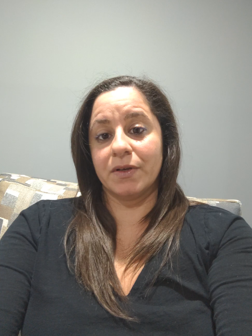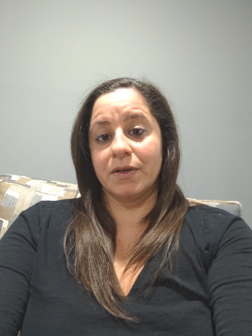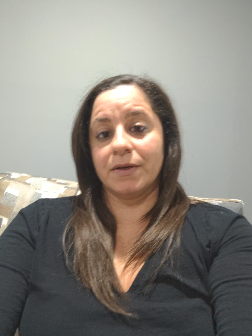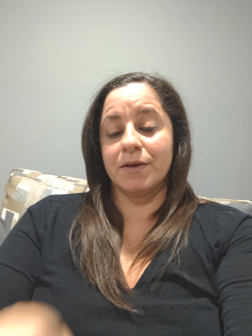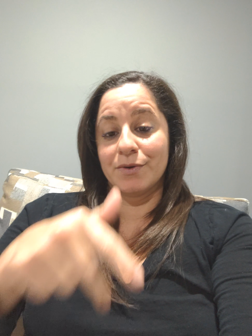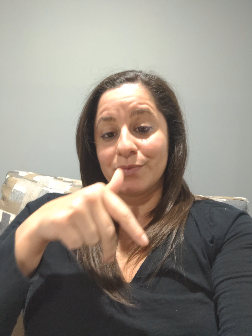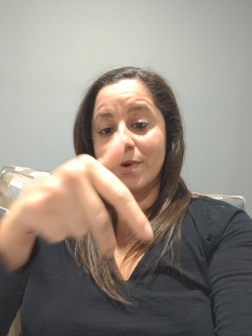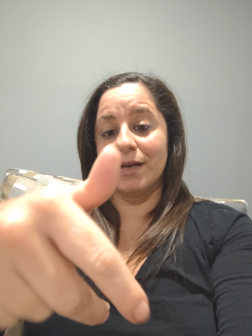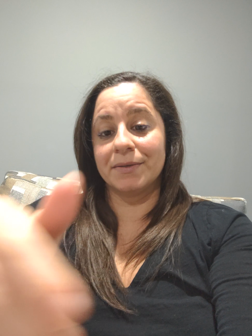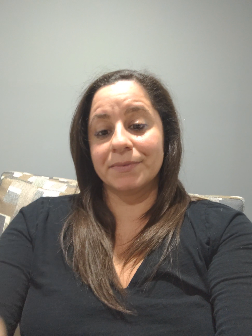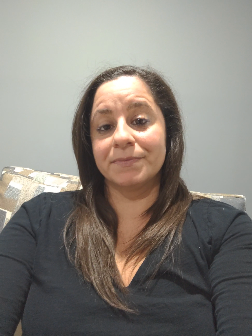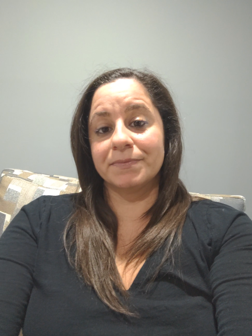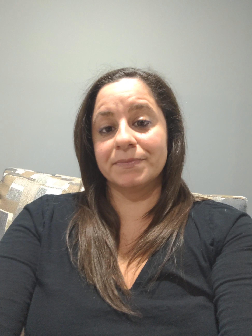ride